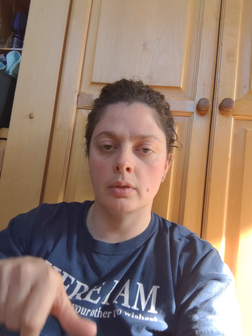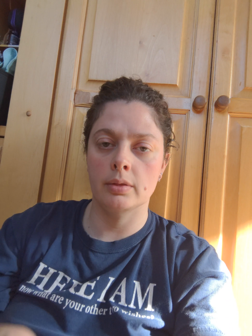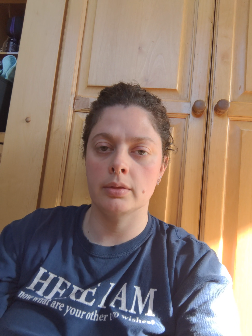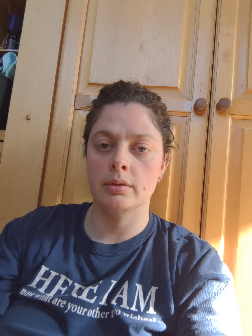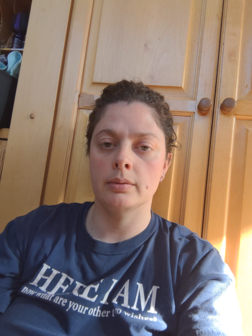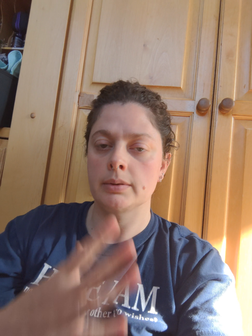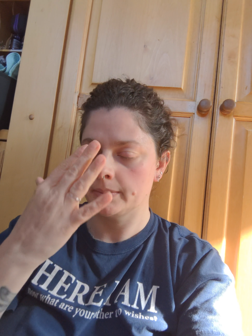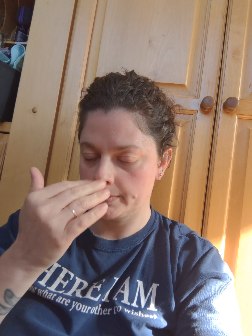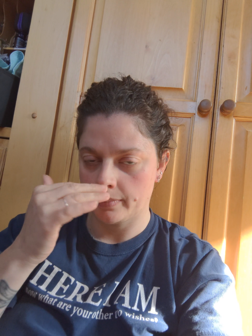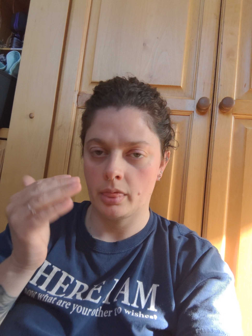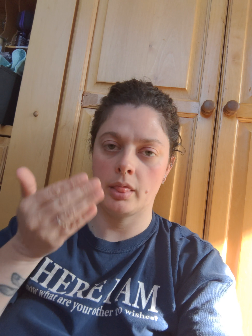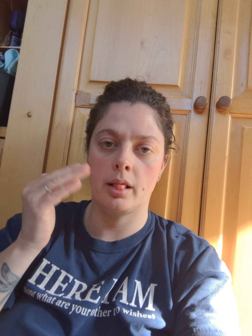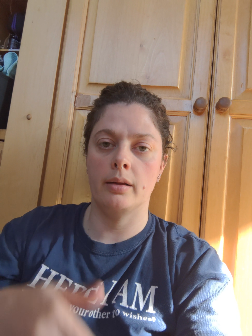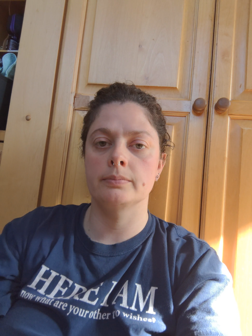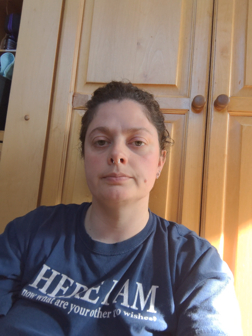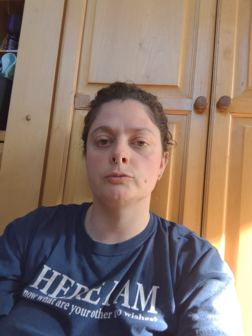sleepy